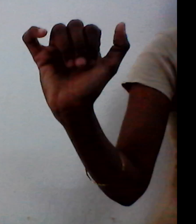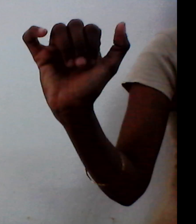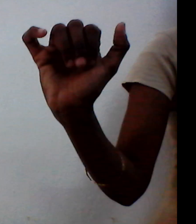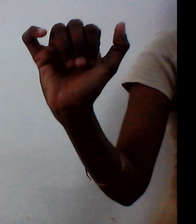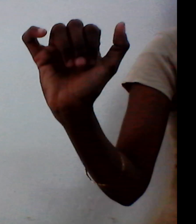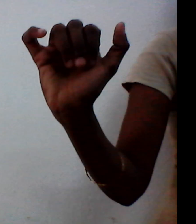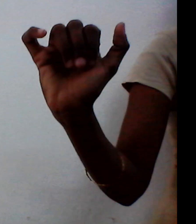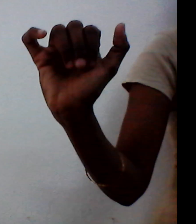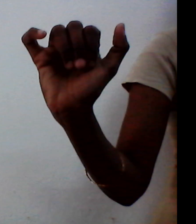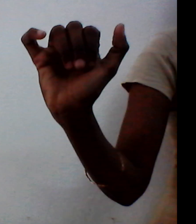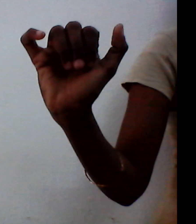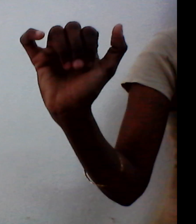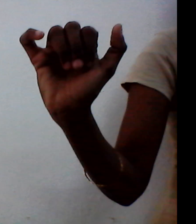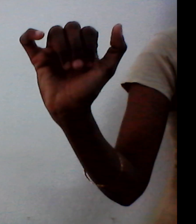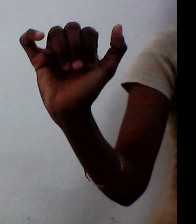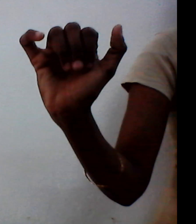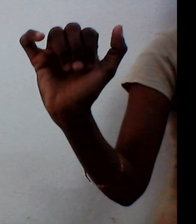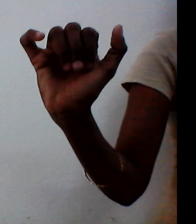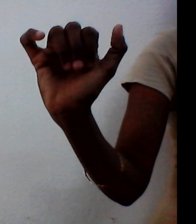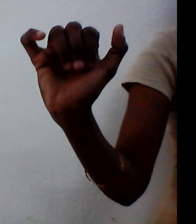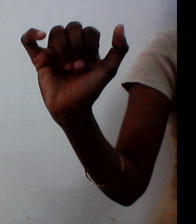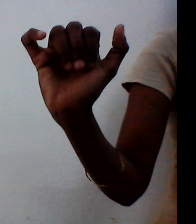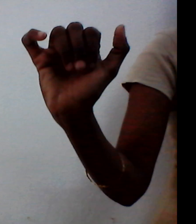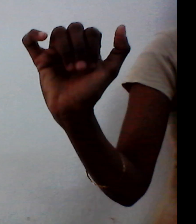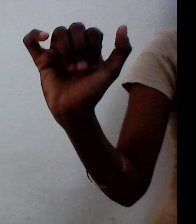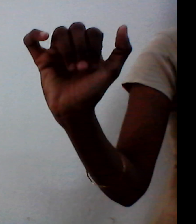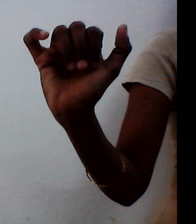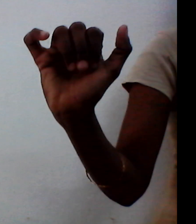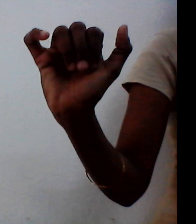ഋ